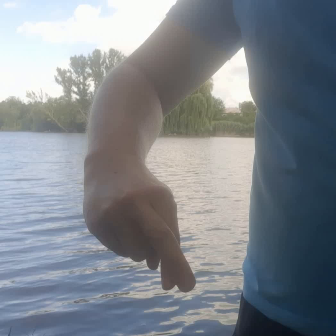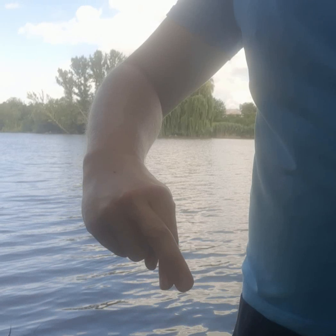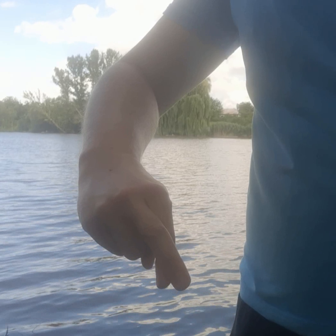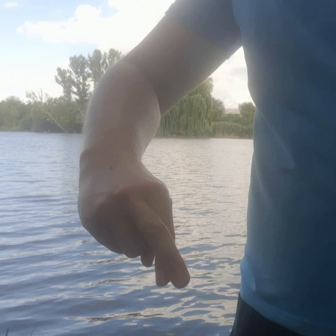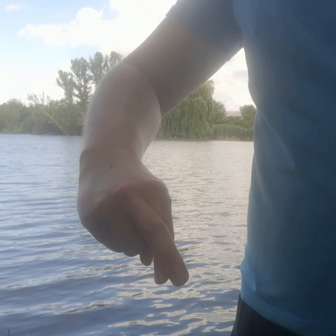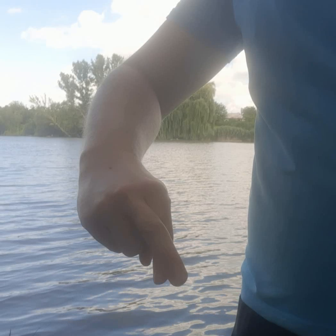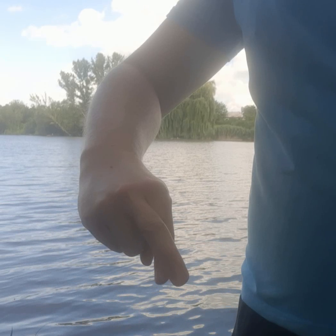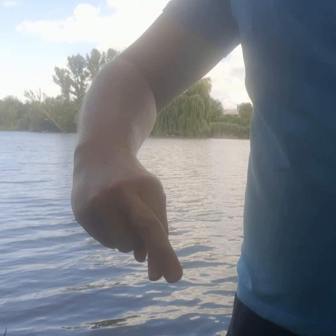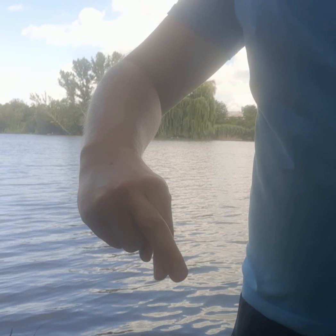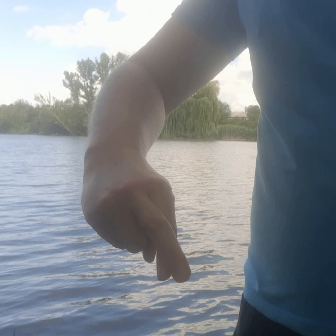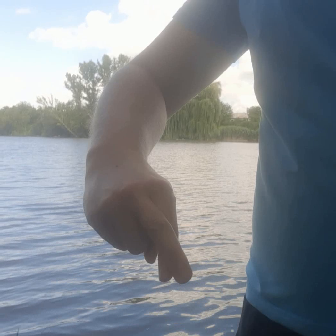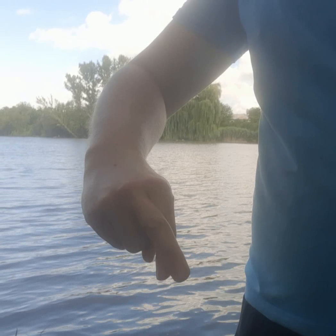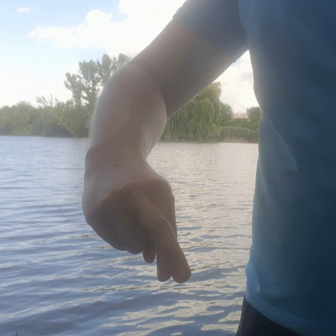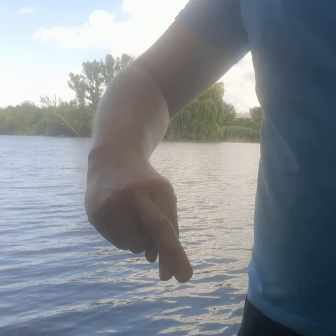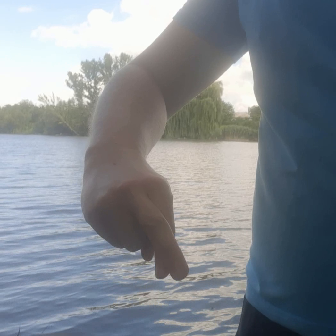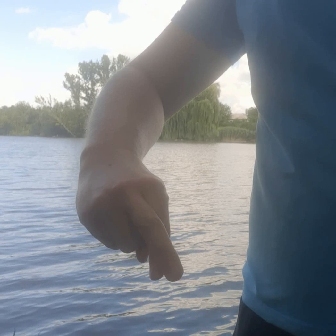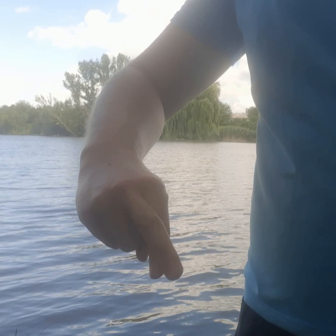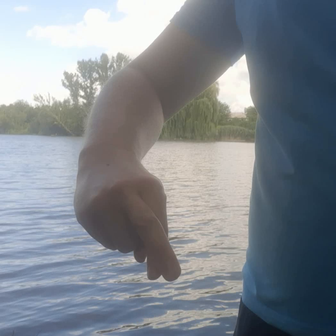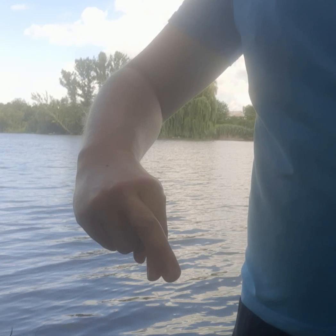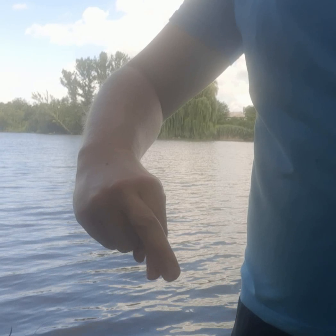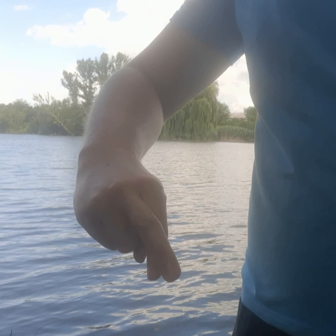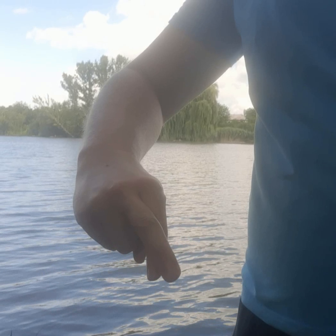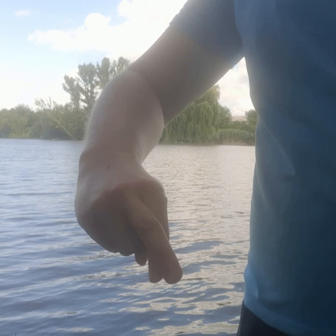Я